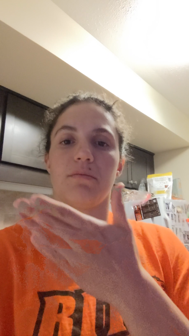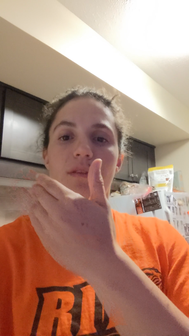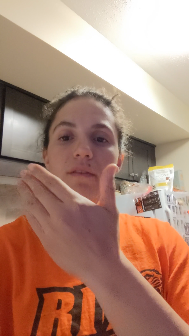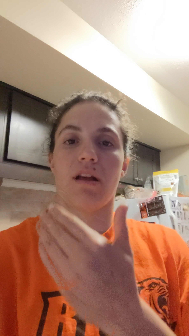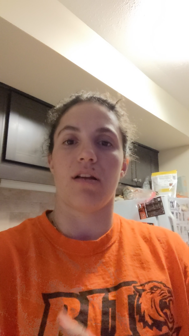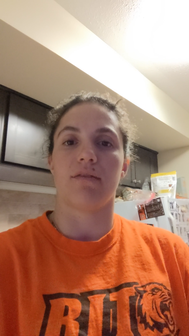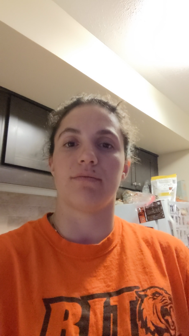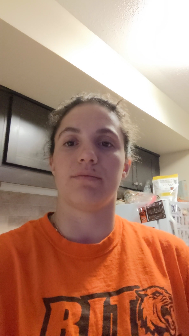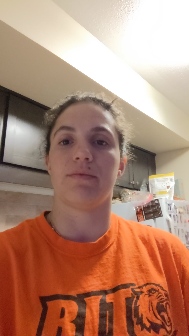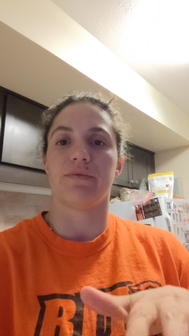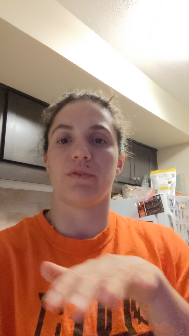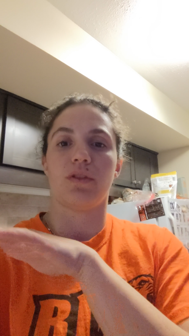full